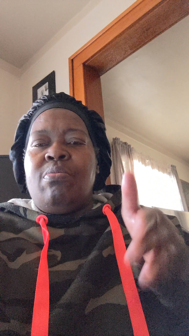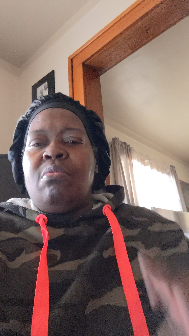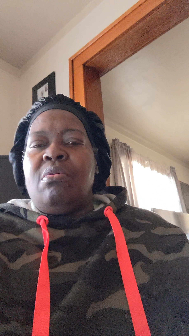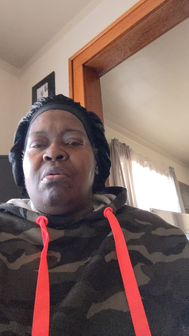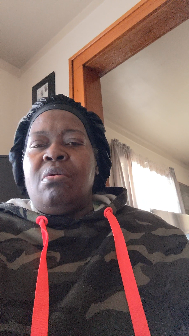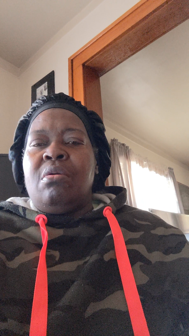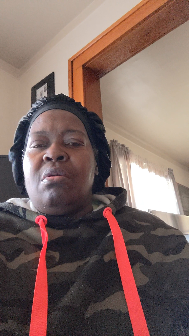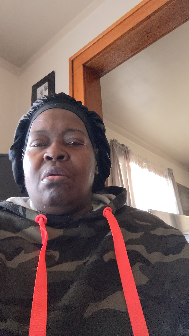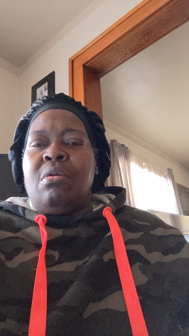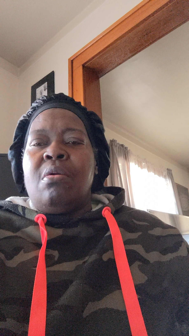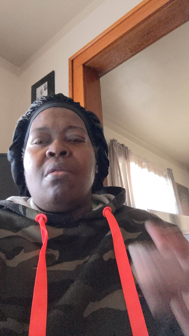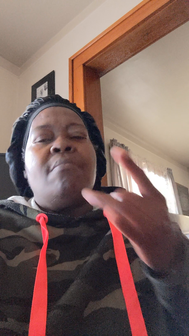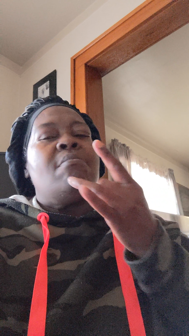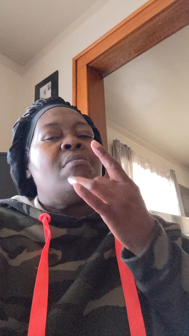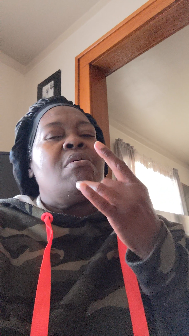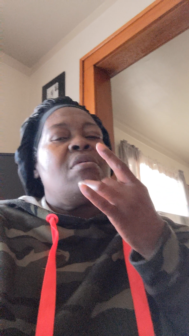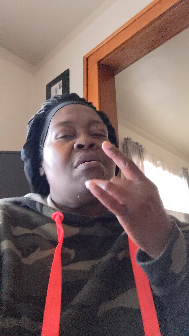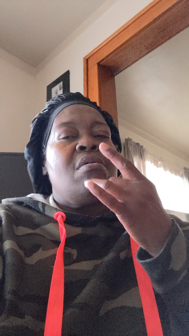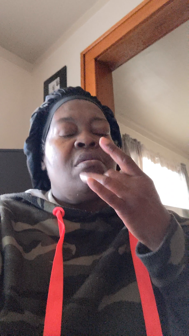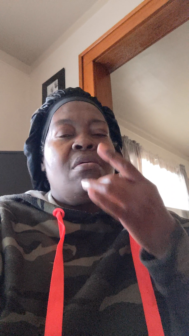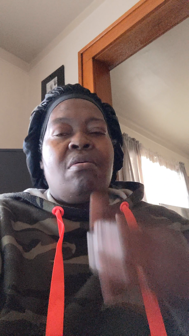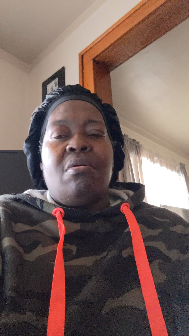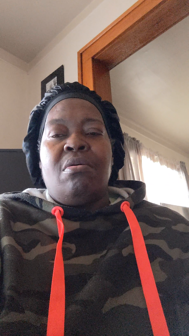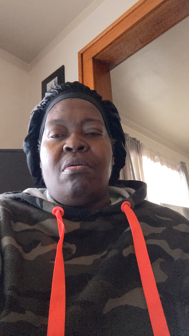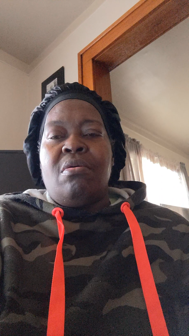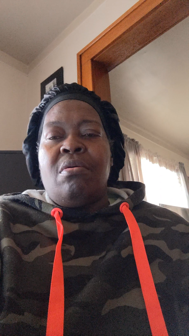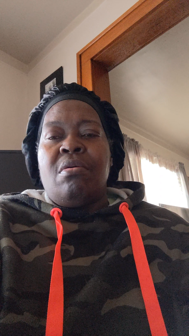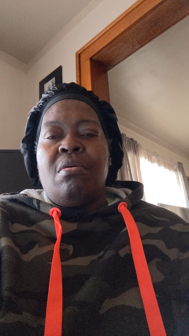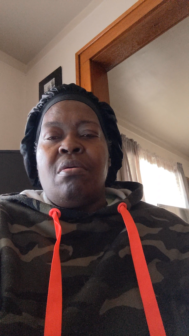light bulb